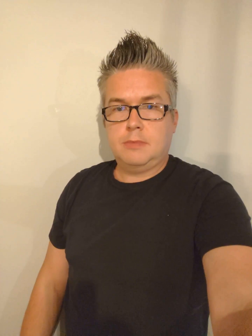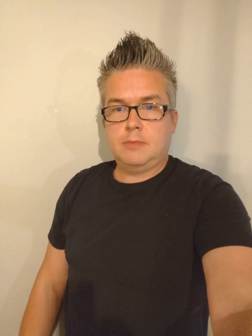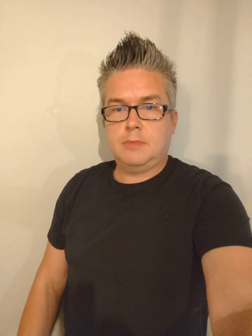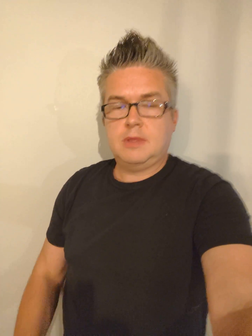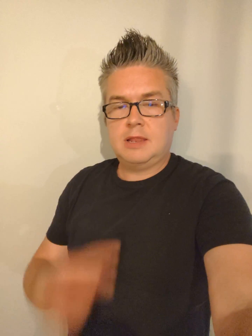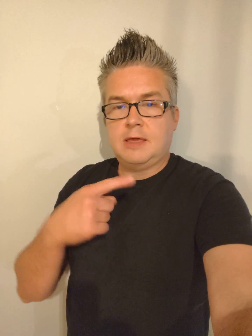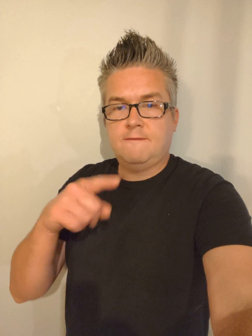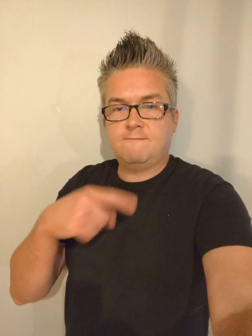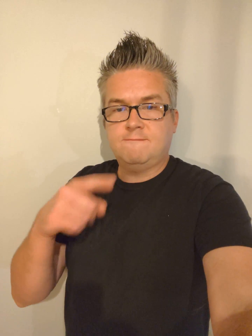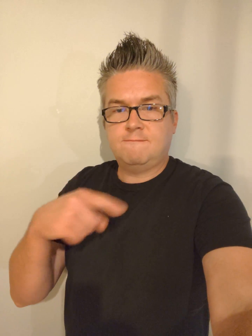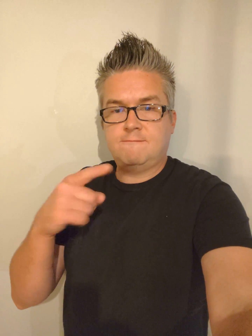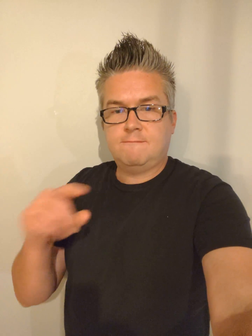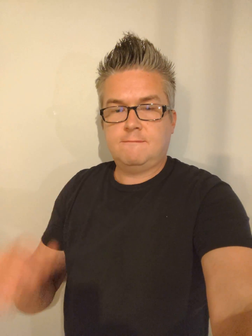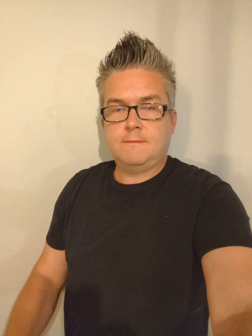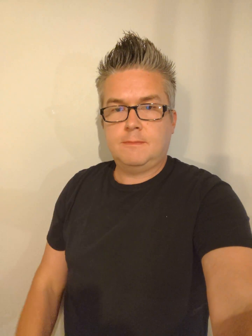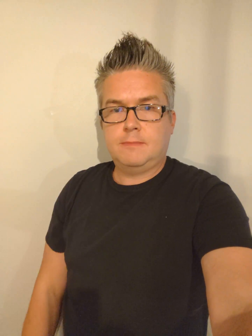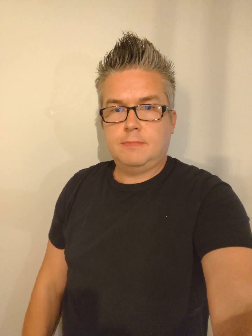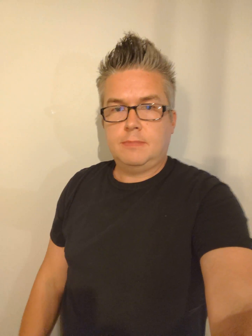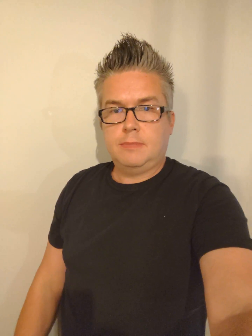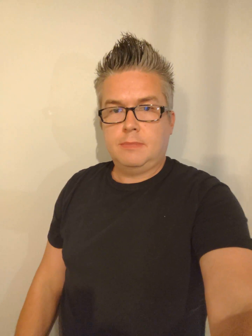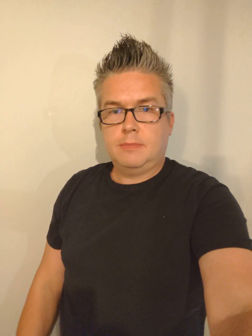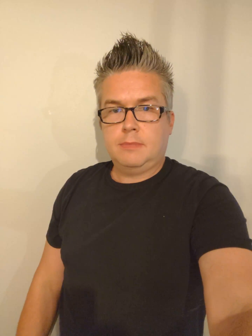knife